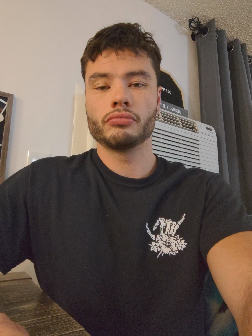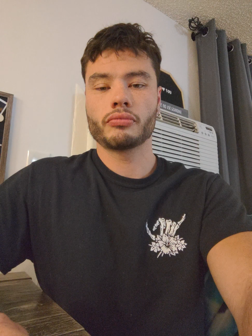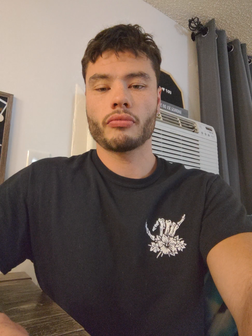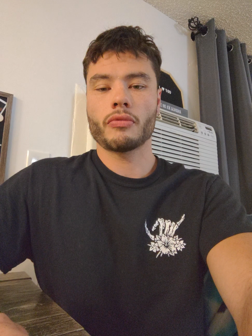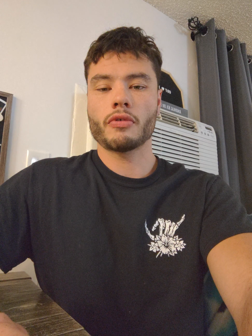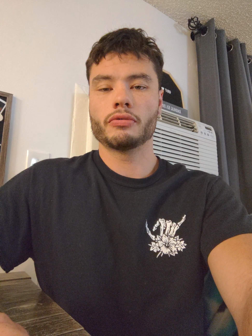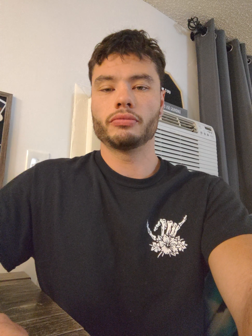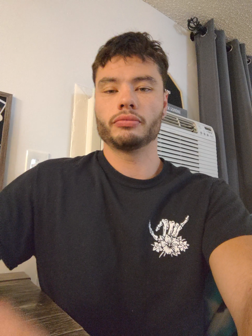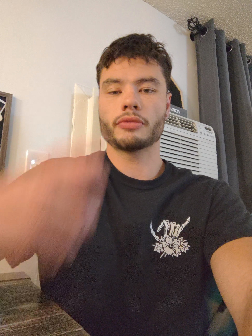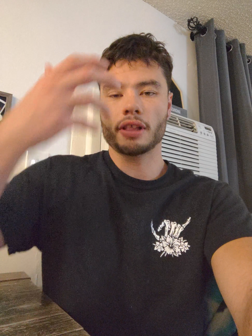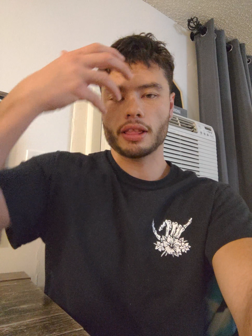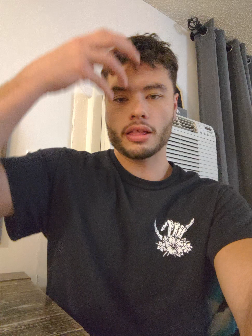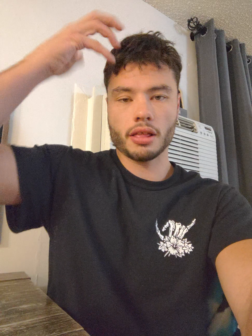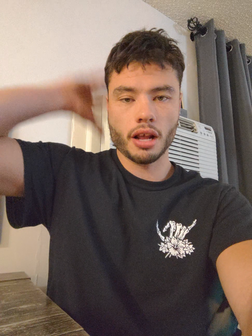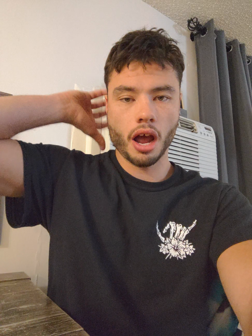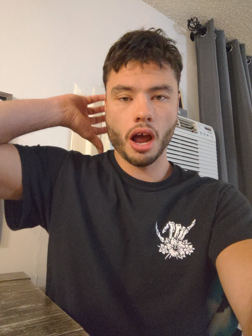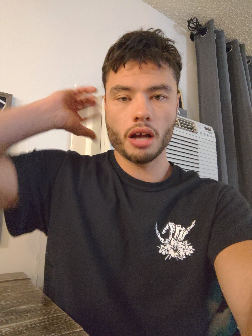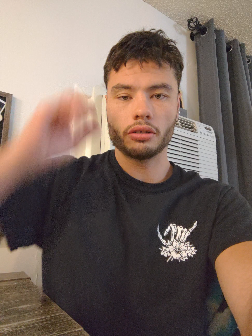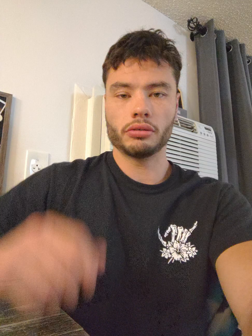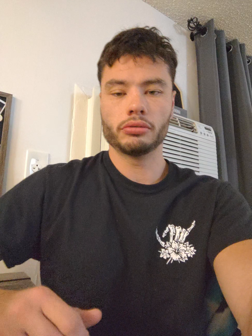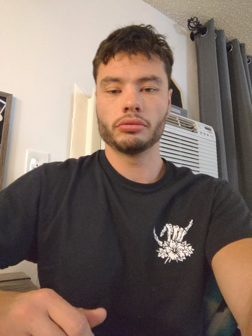lion